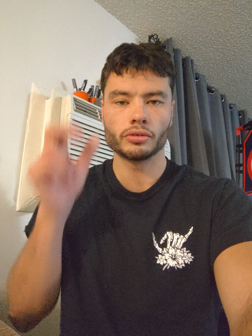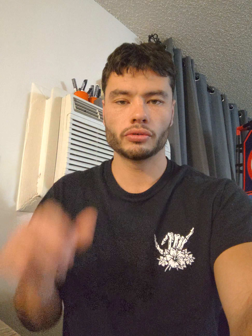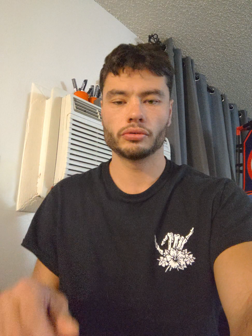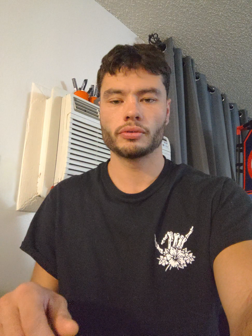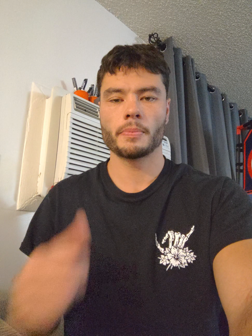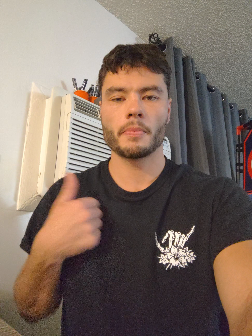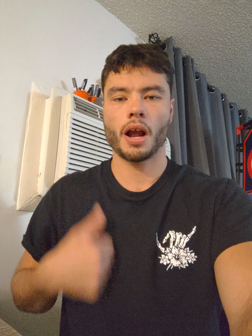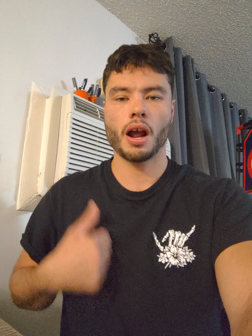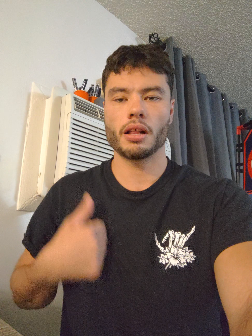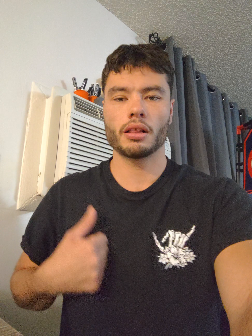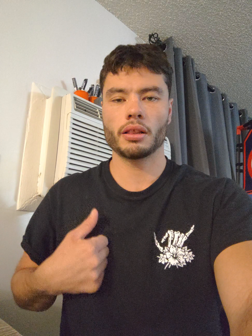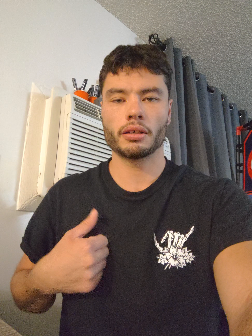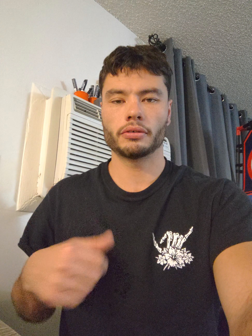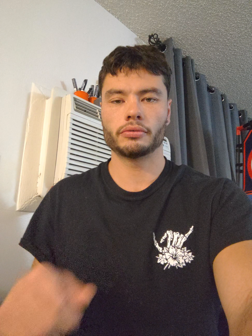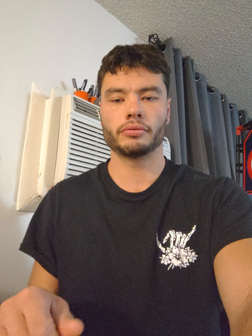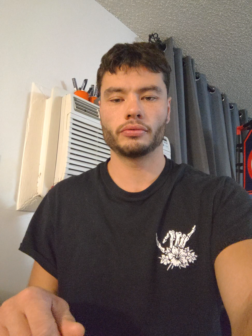bath